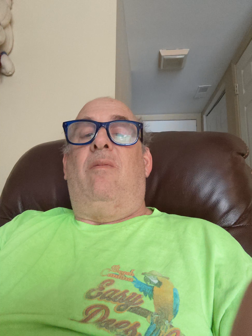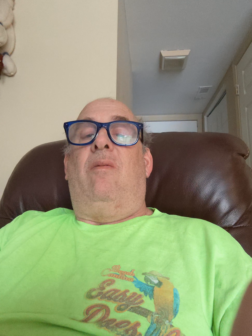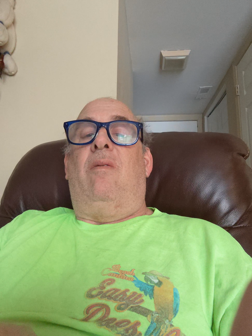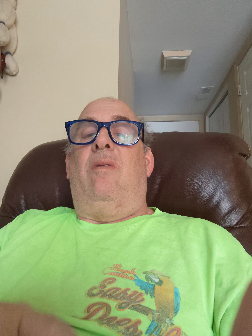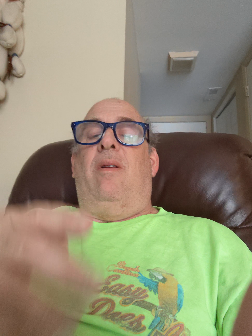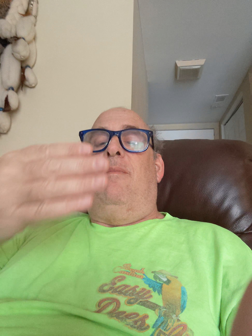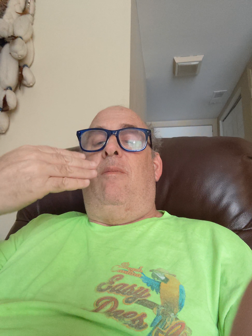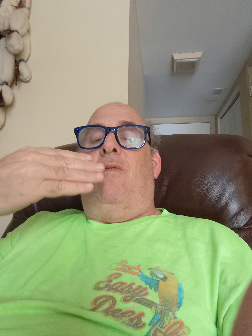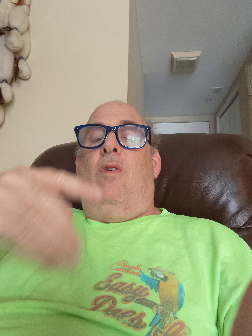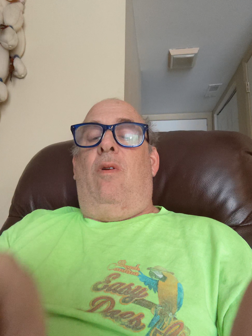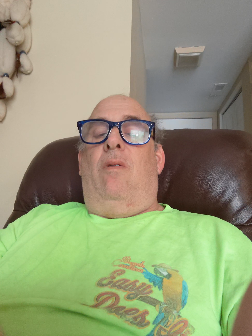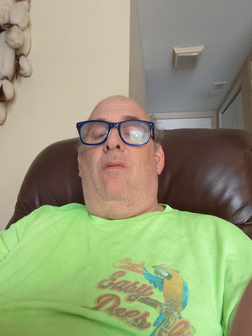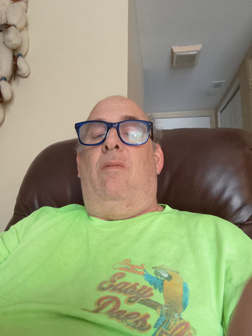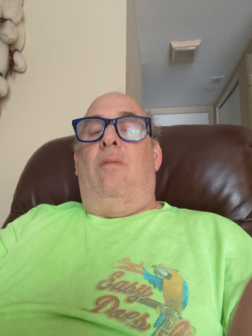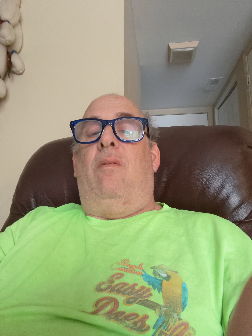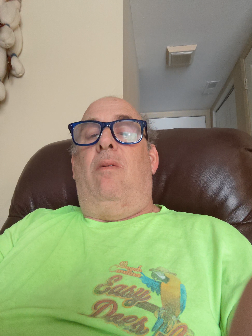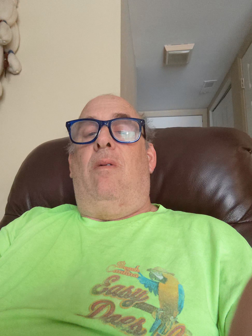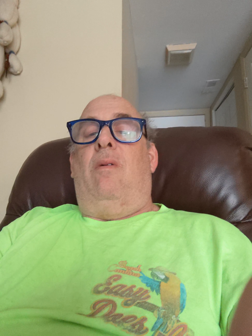before